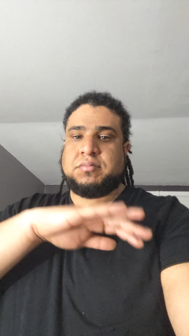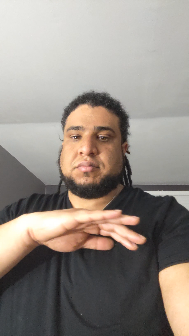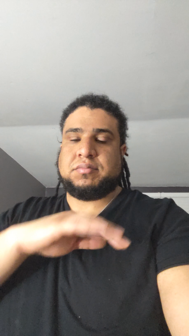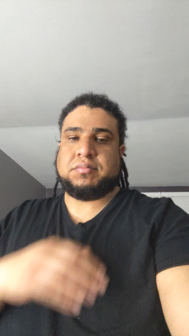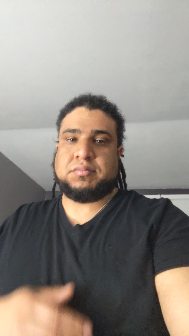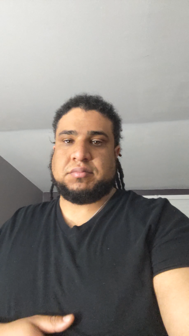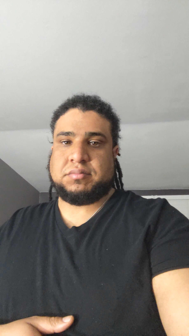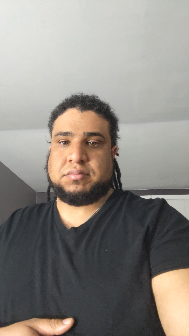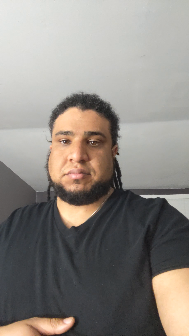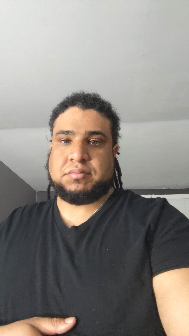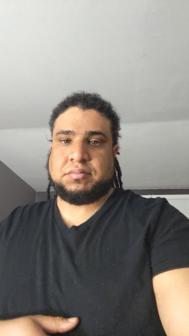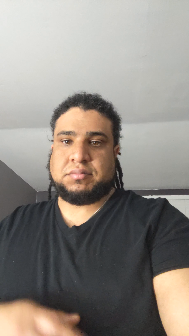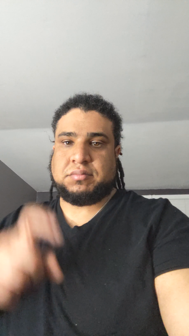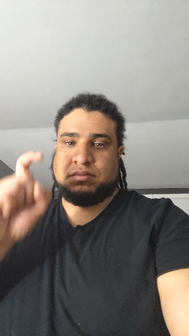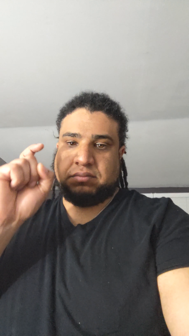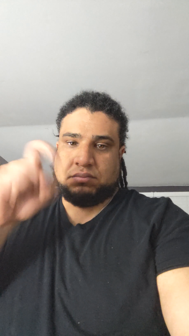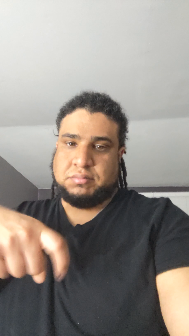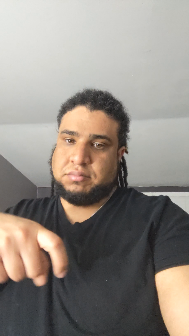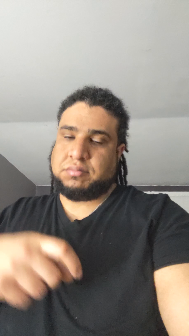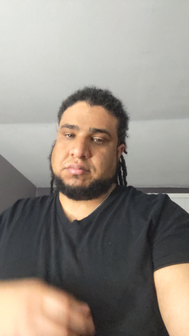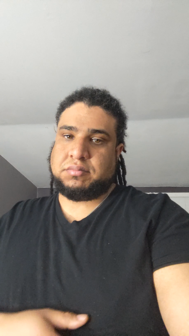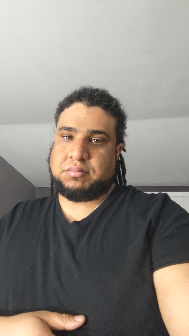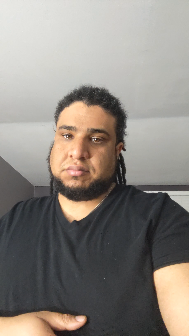must